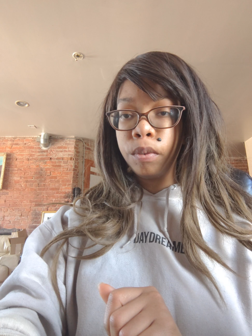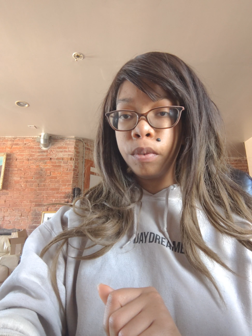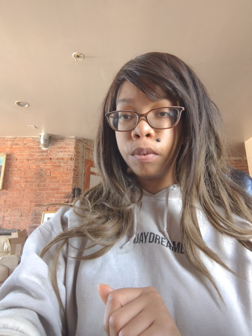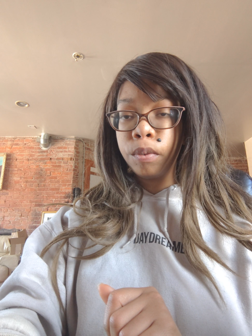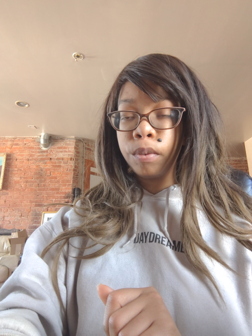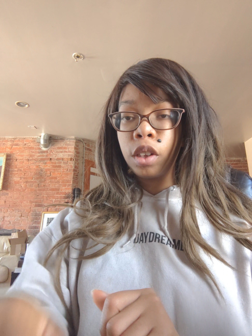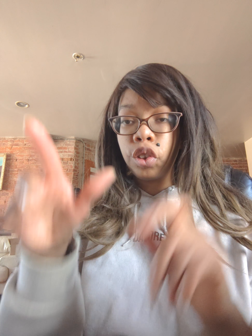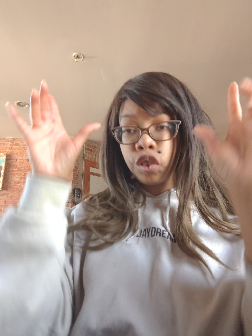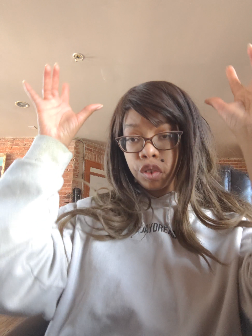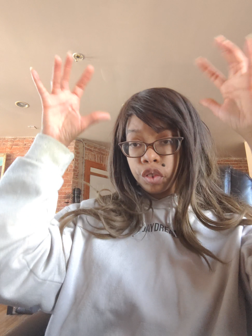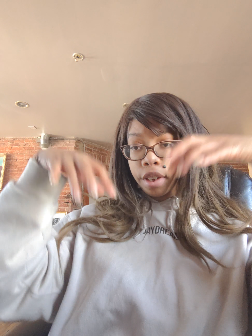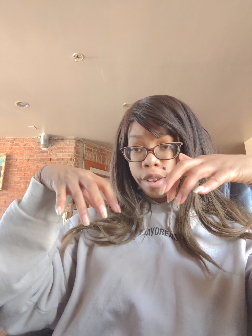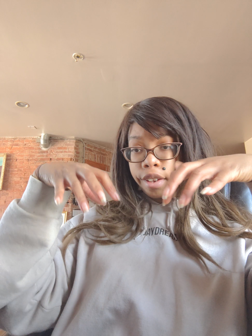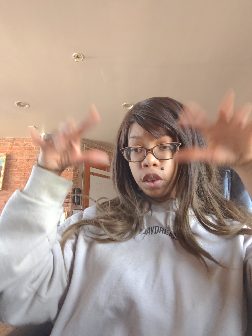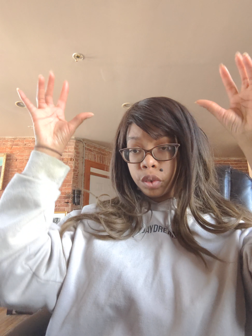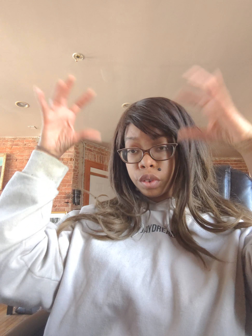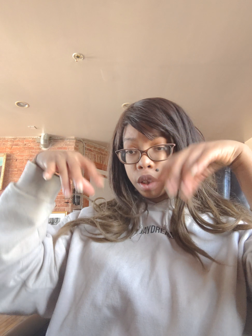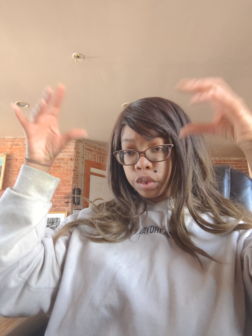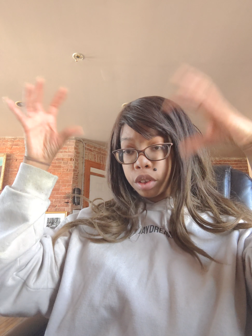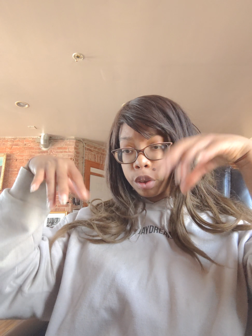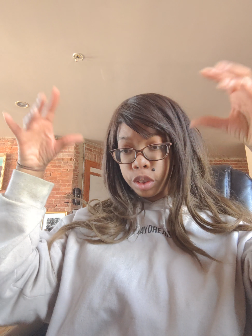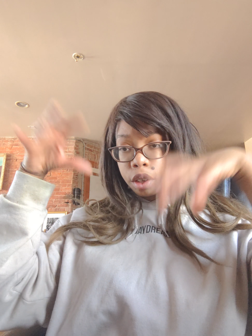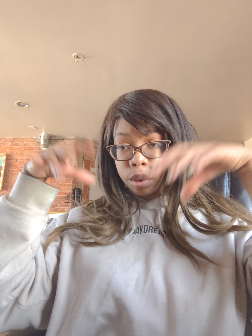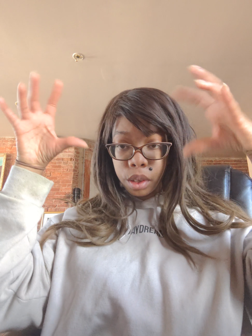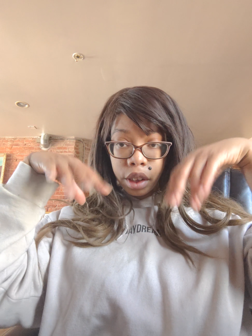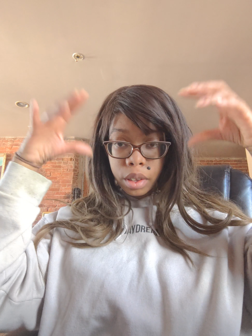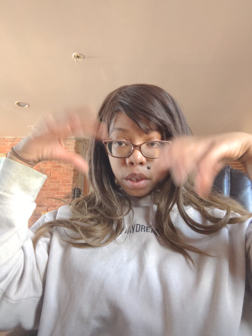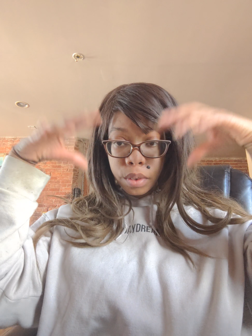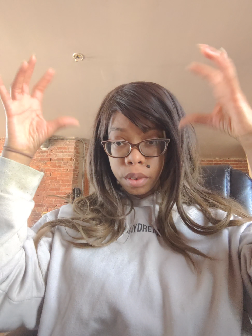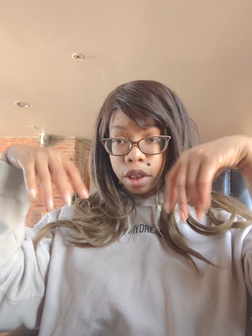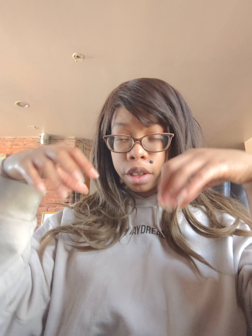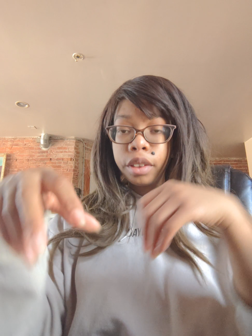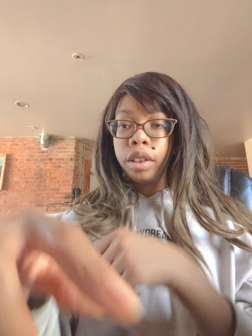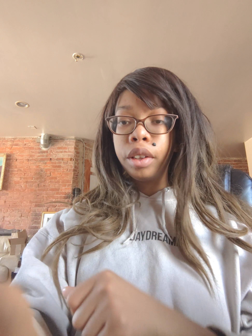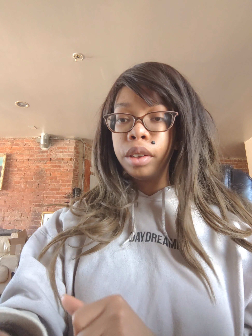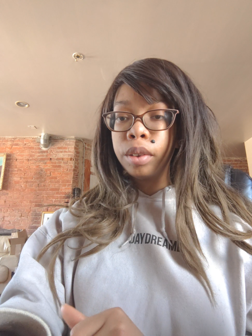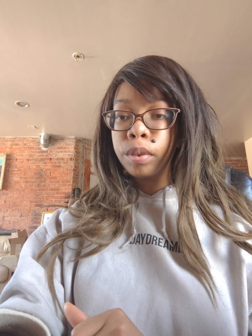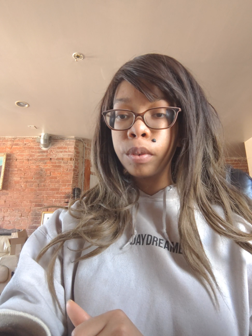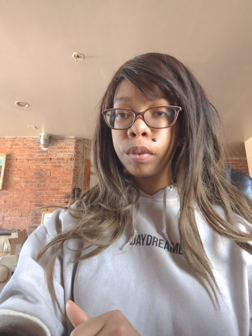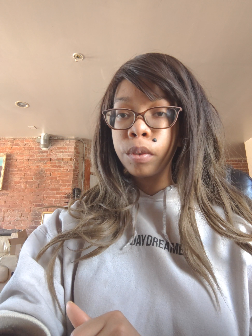rain